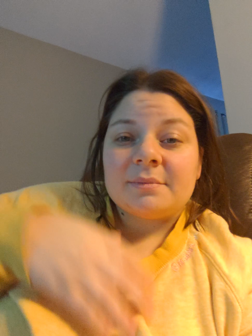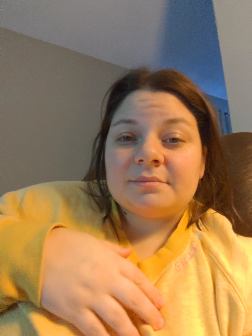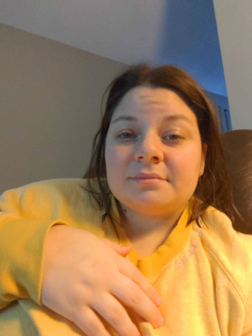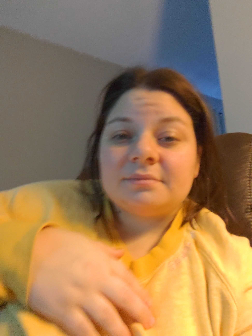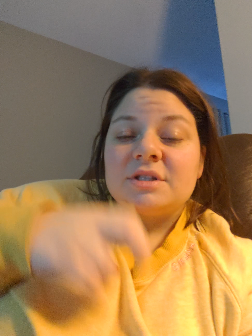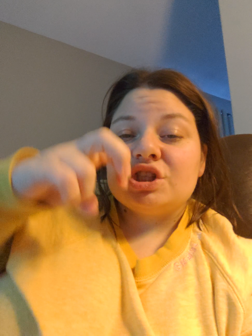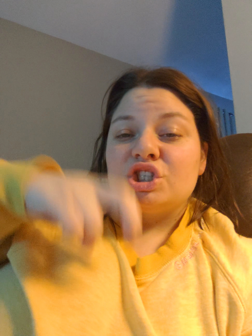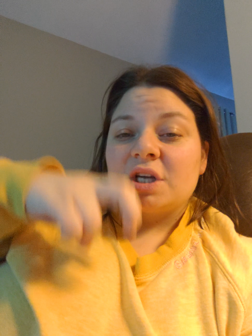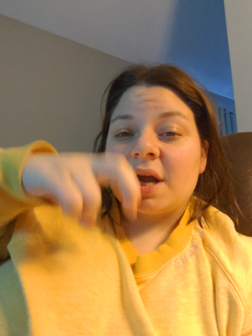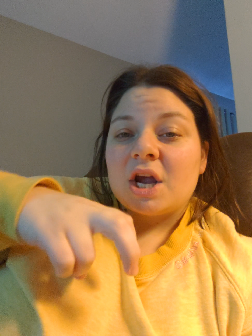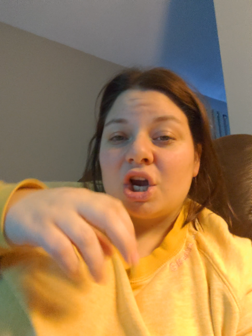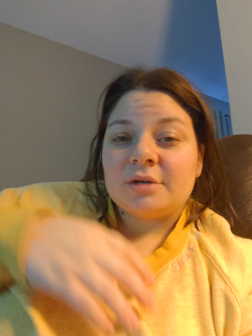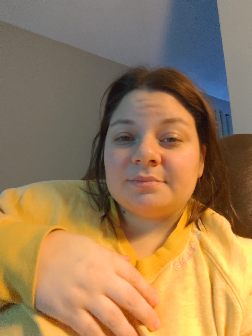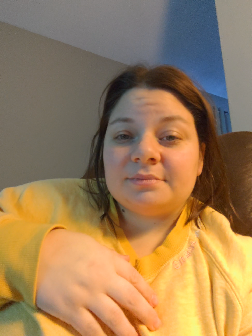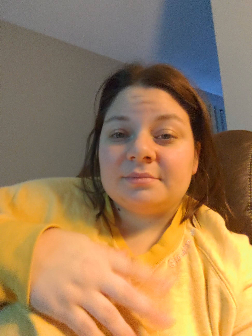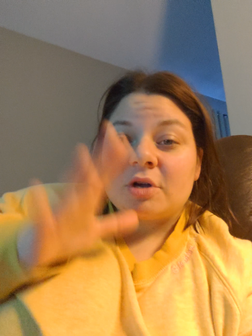chair